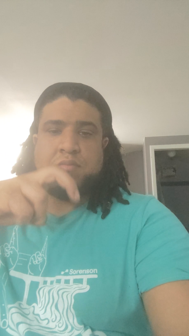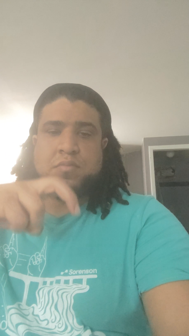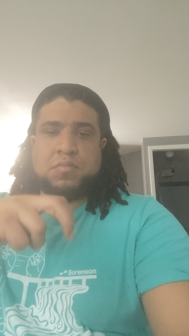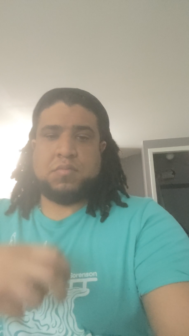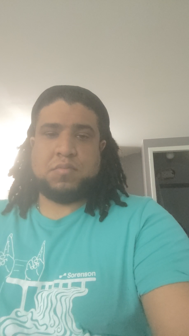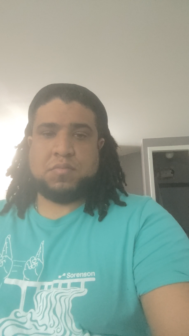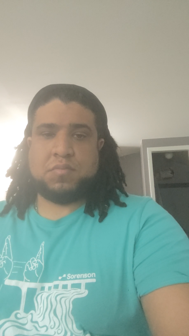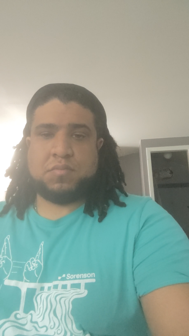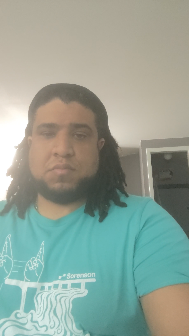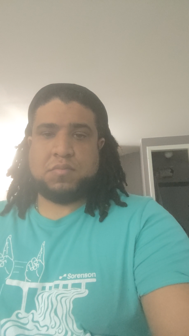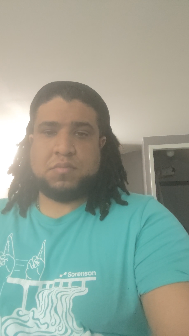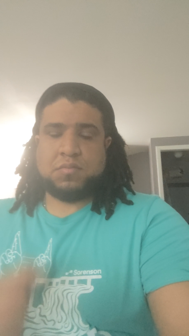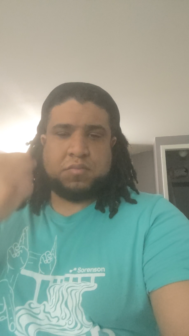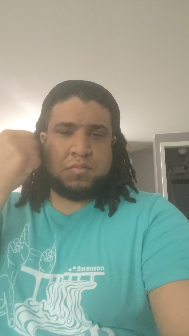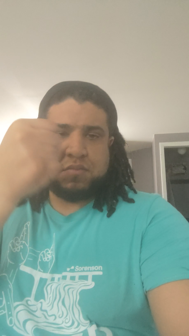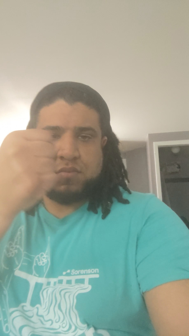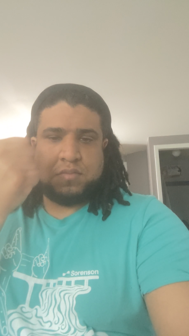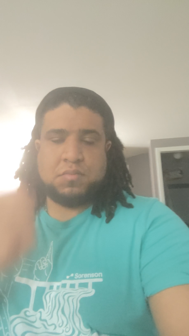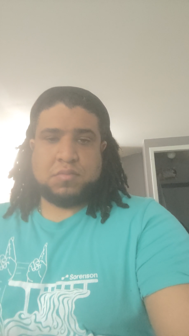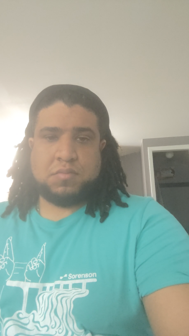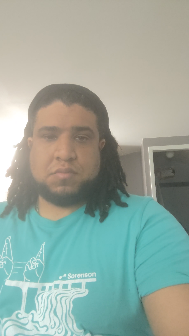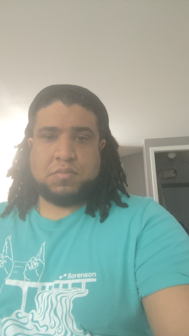hit